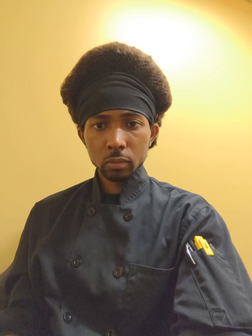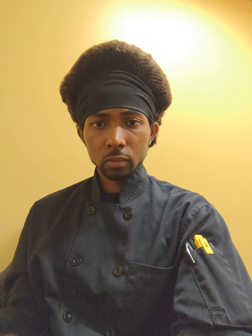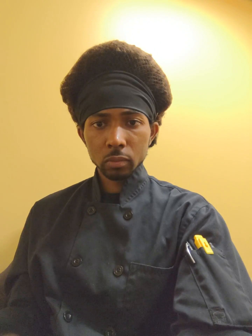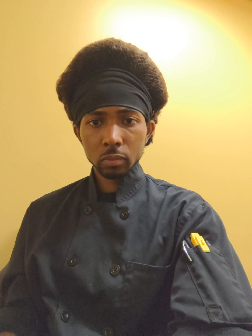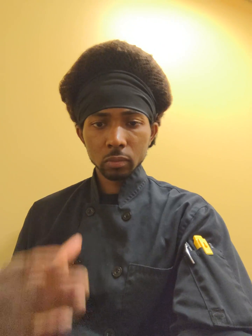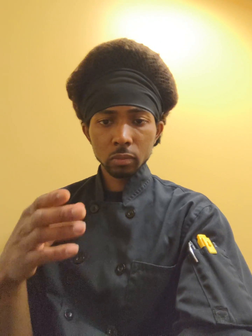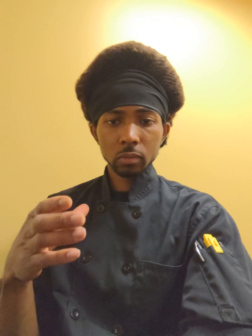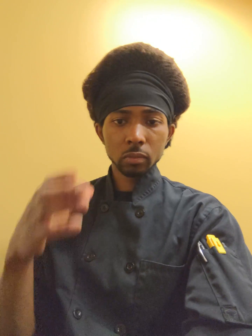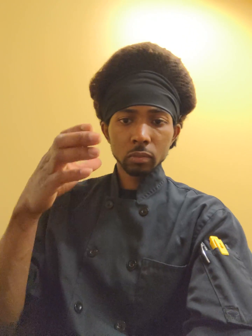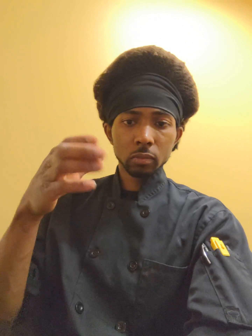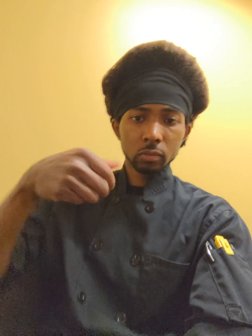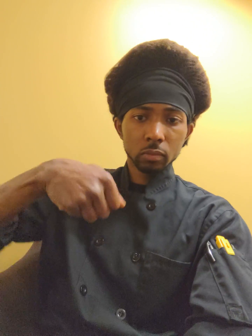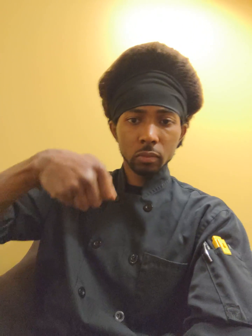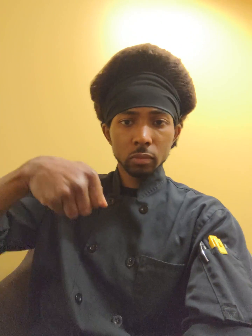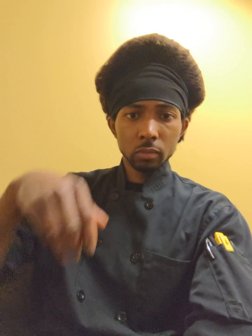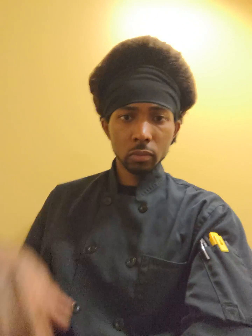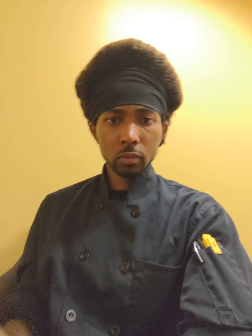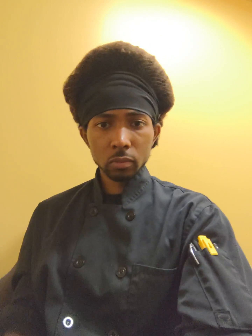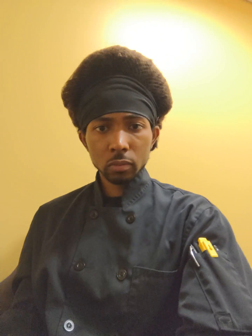bucket